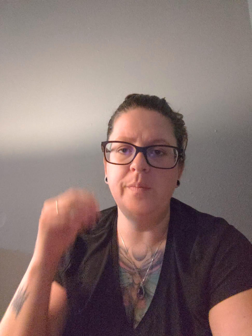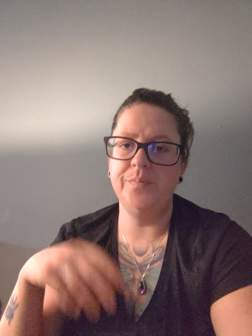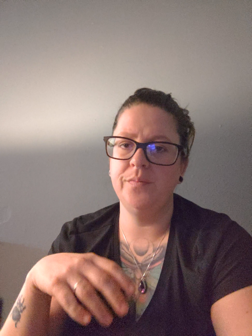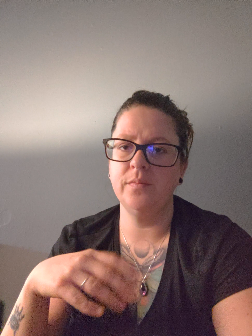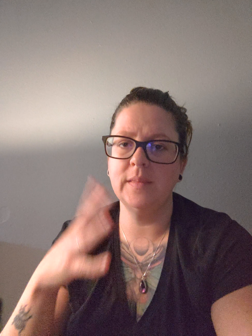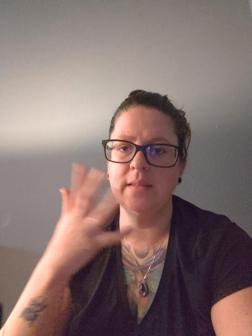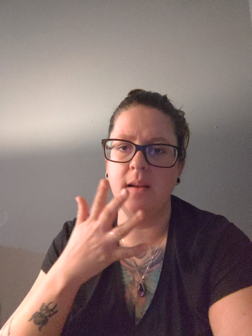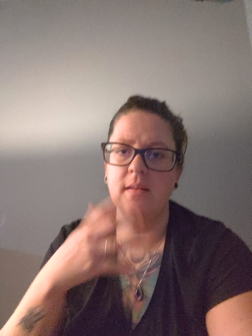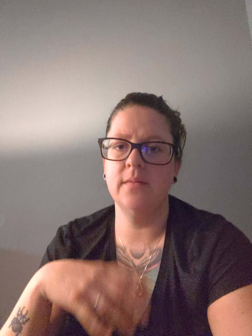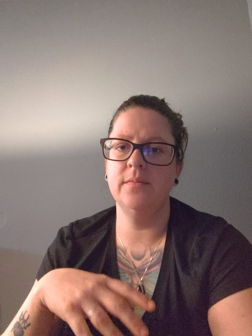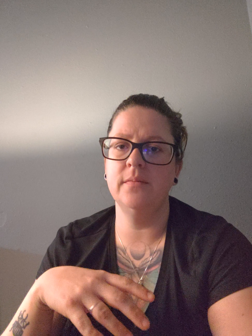sad